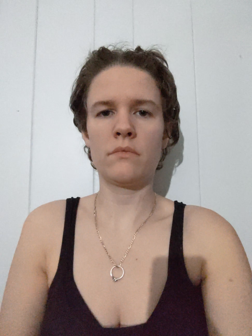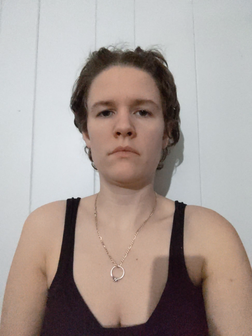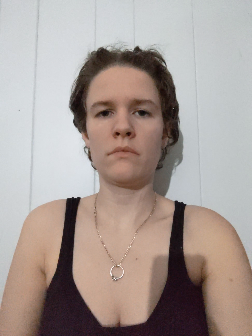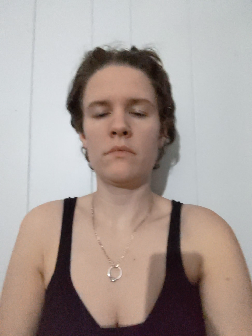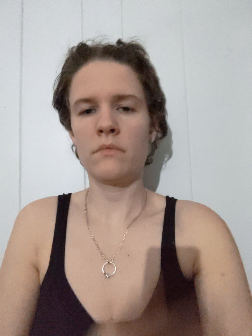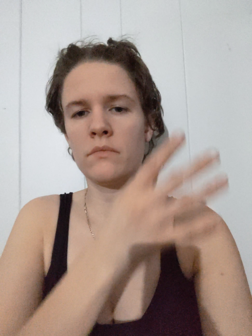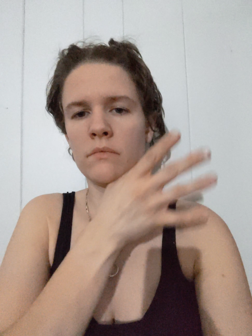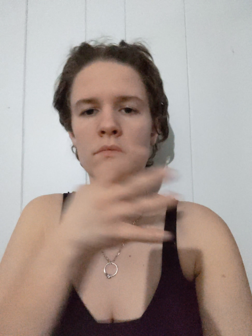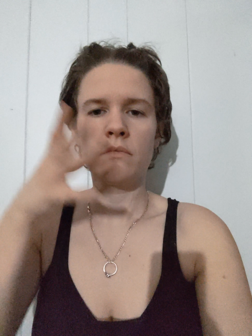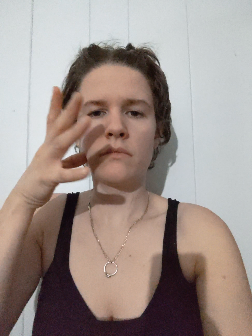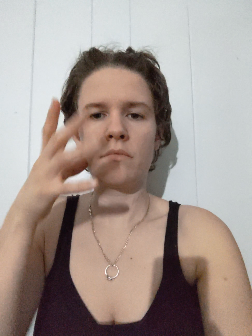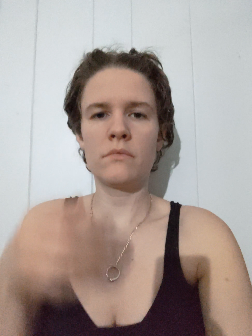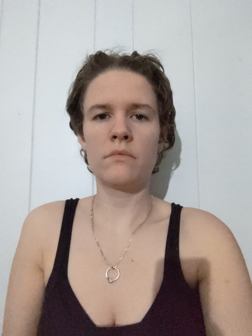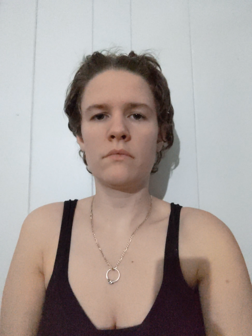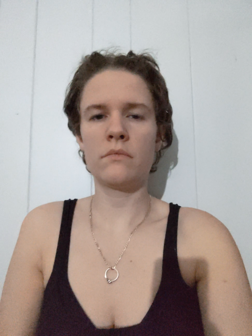farm